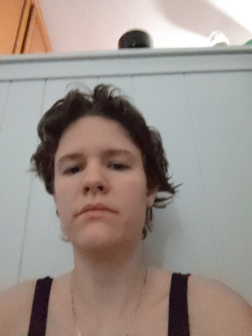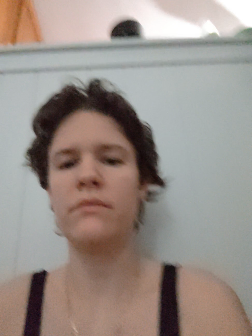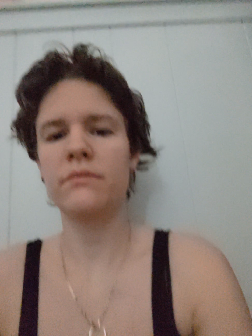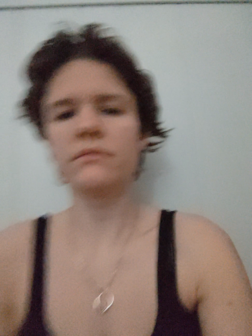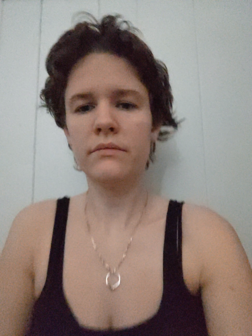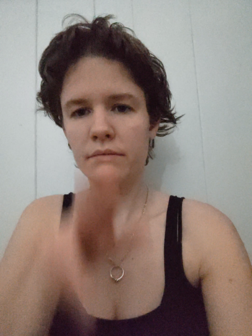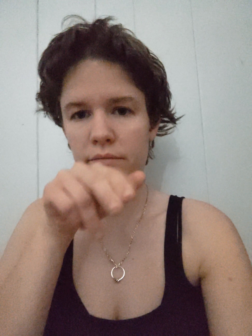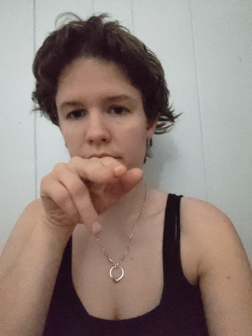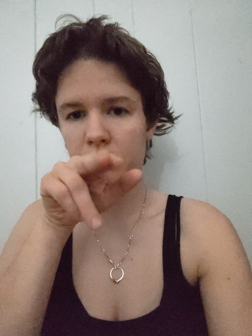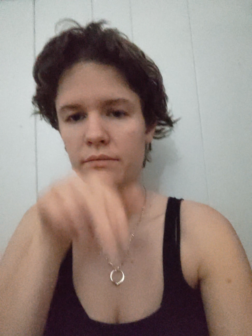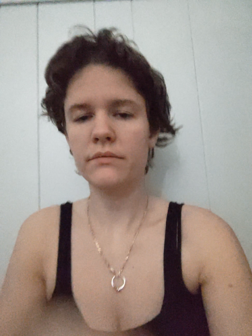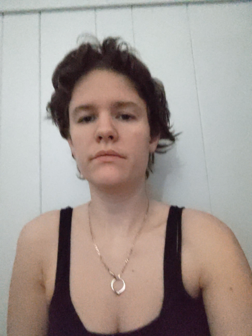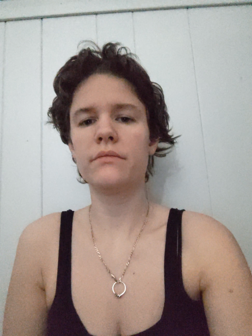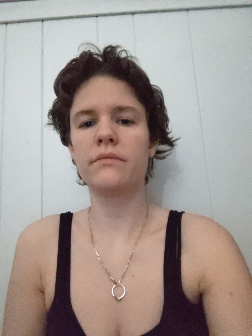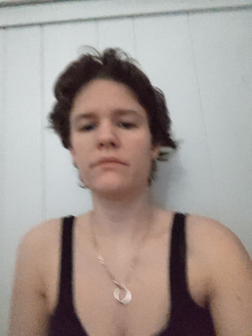tongue